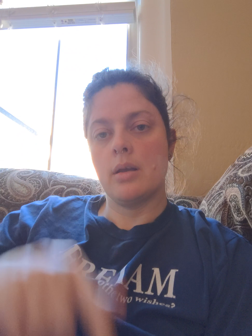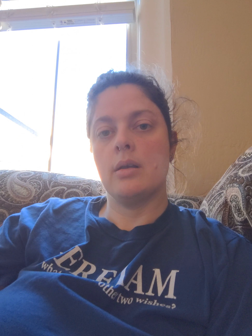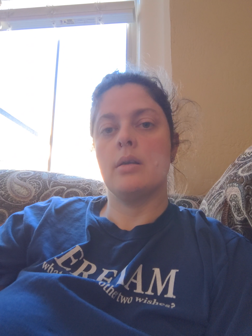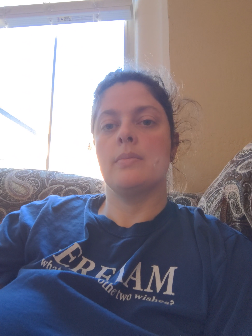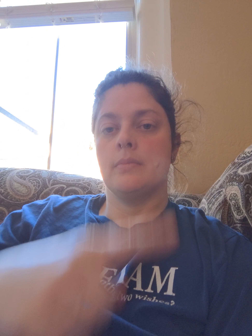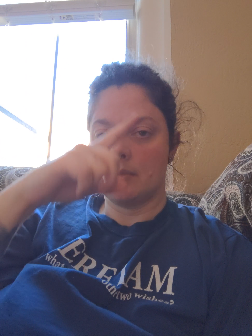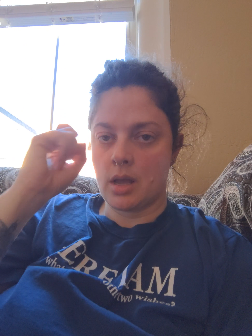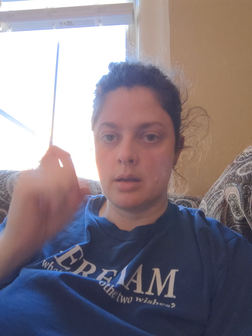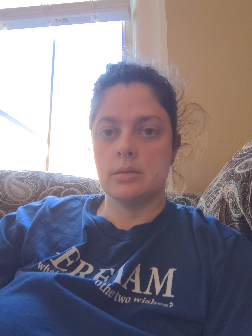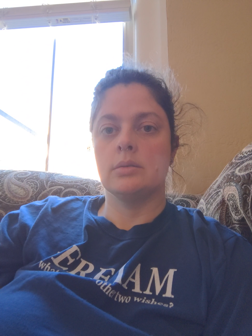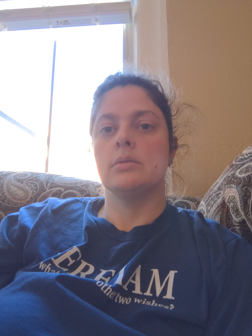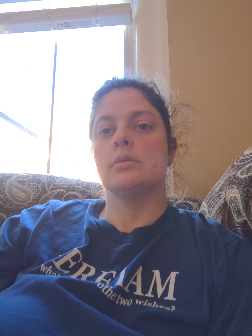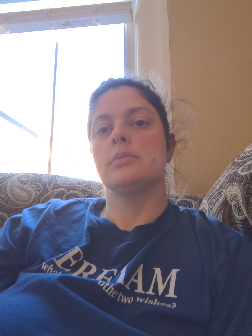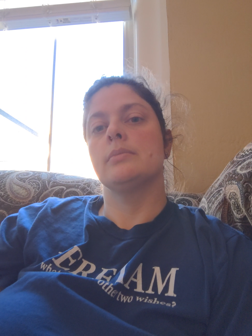because